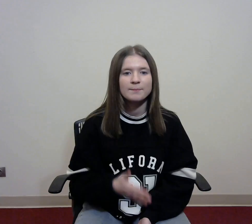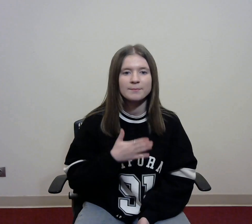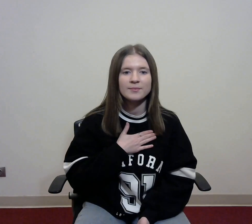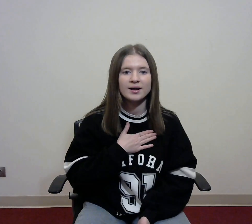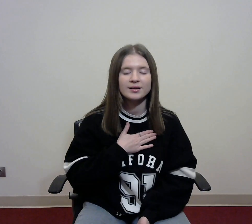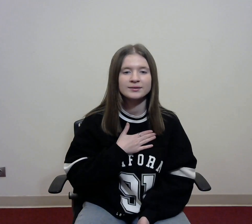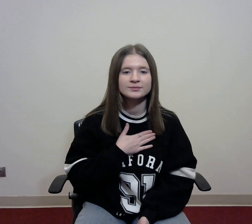mən